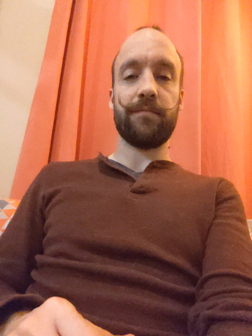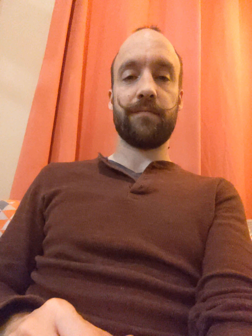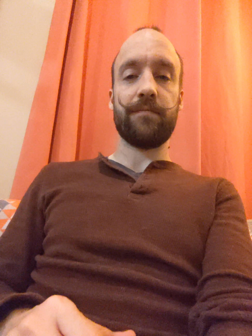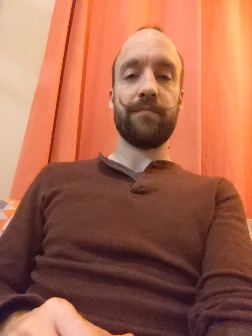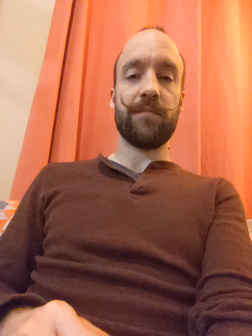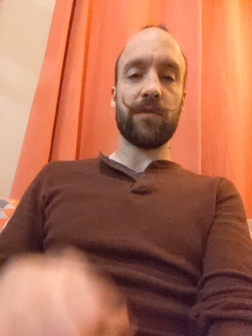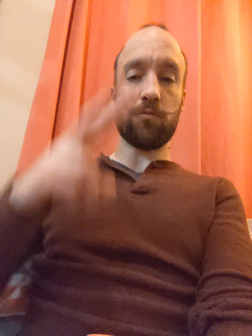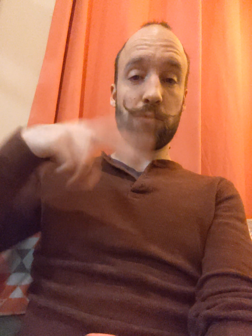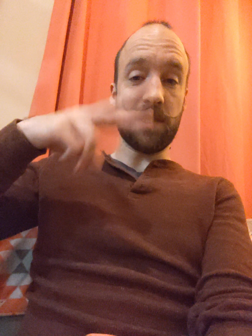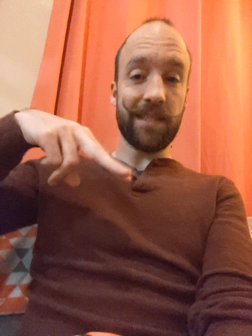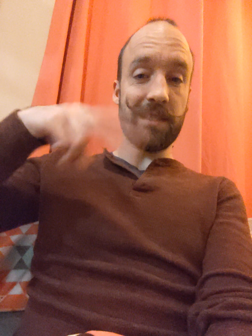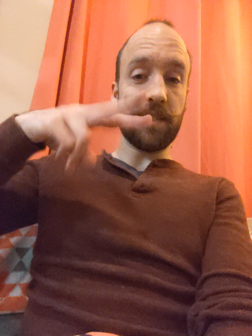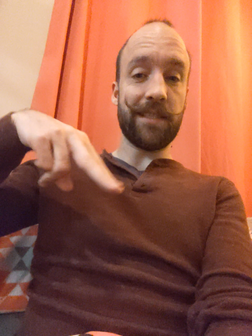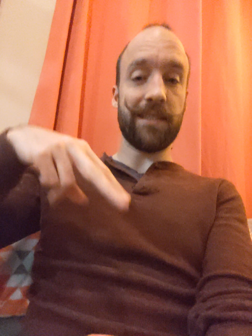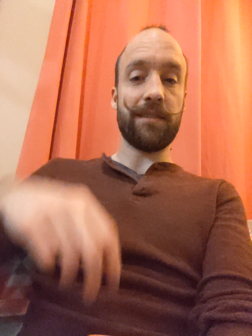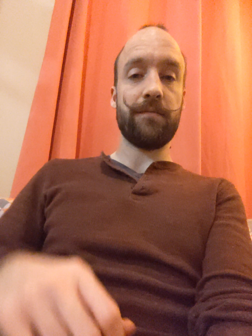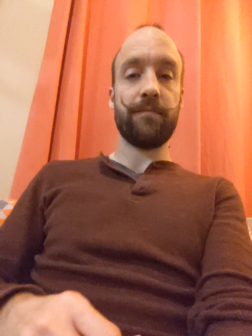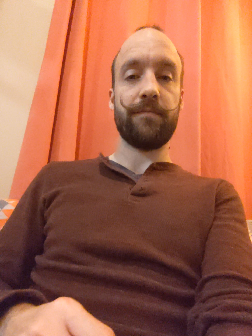read